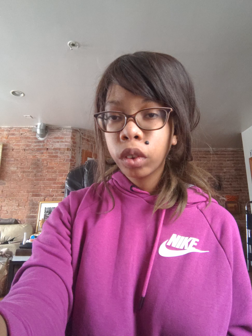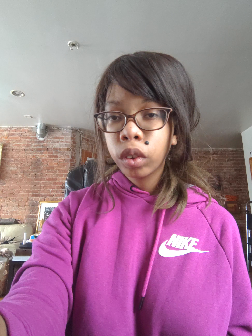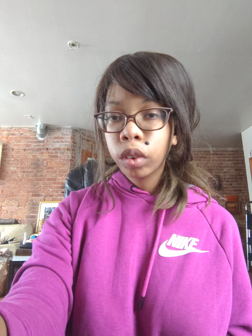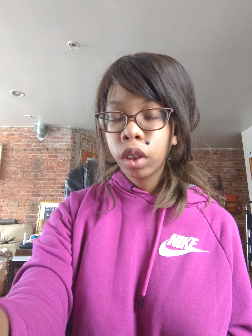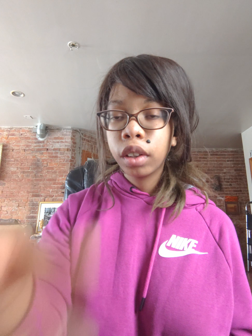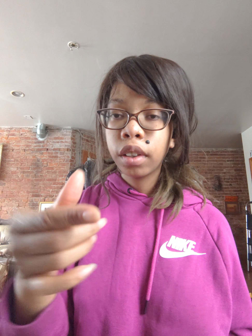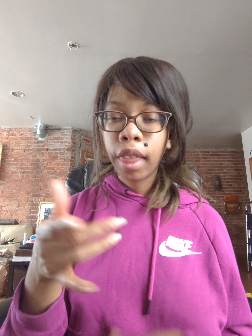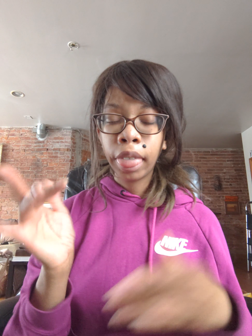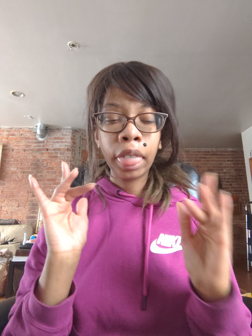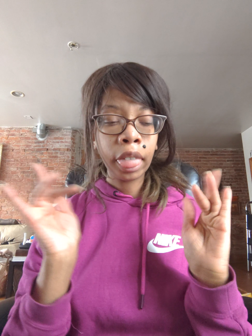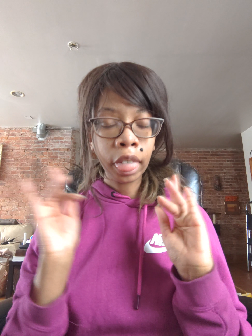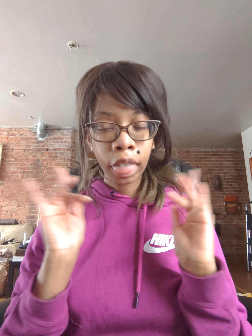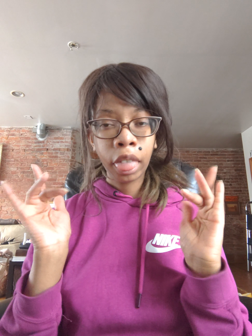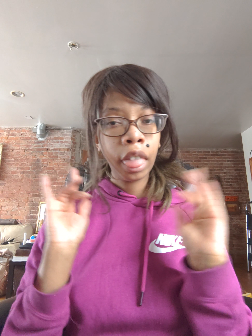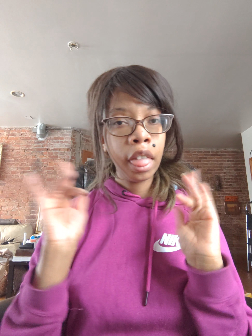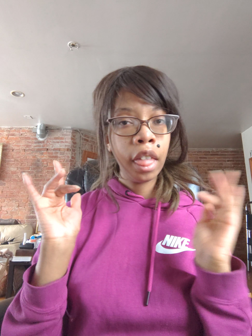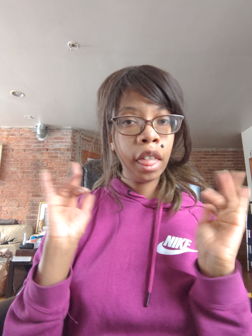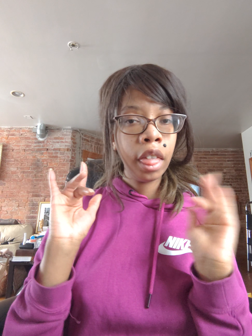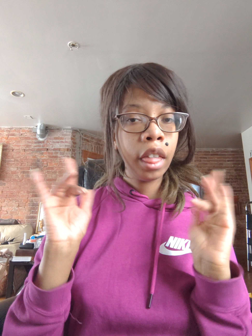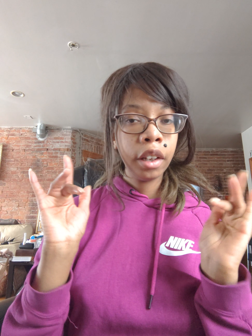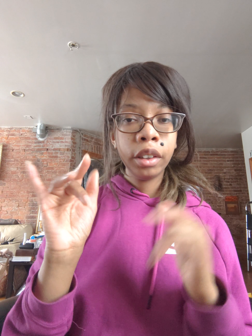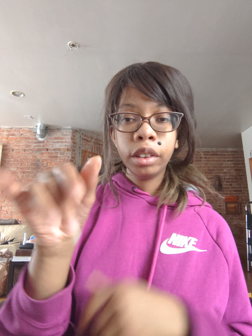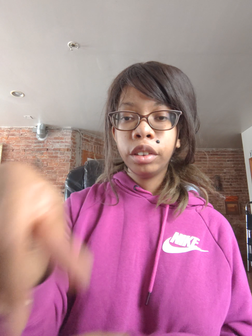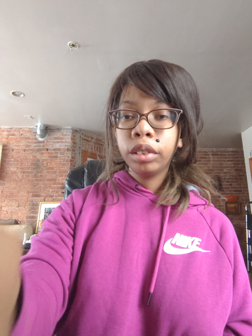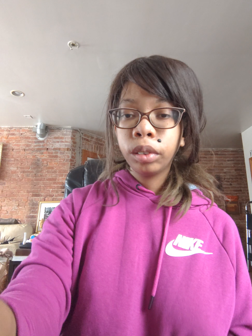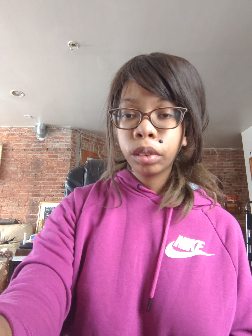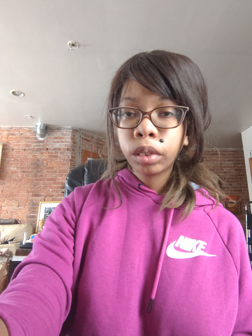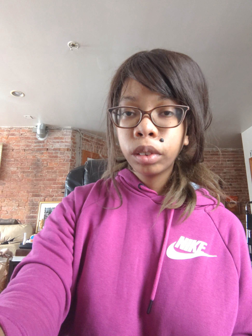yucky